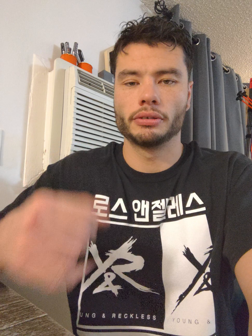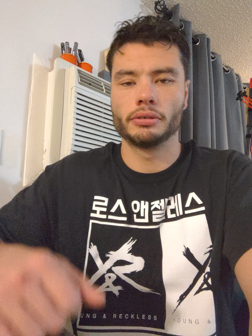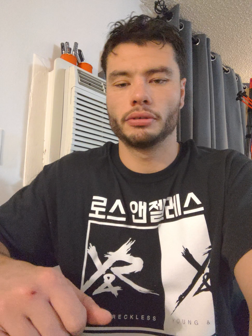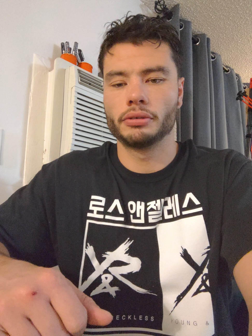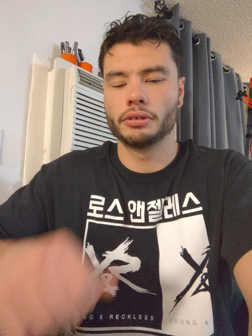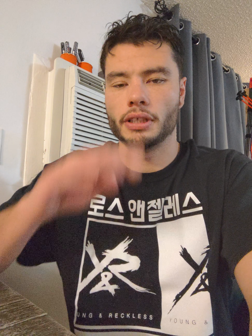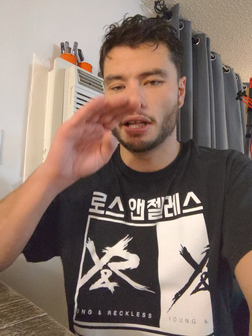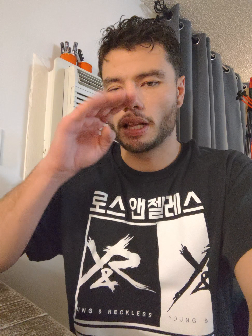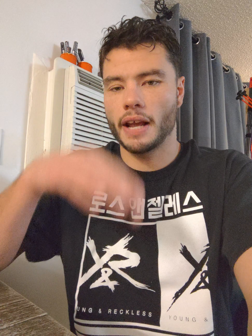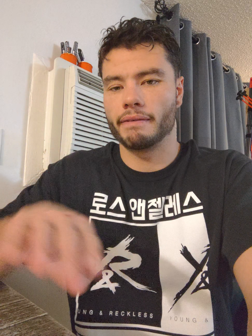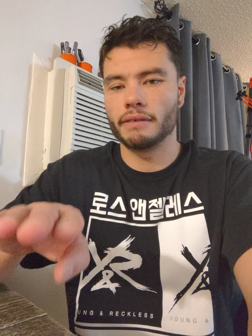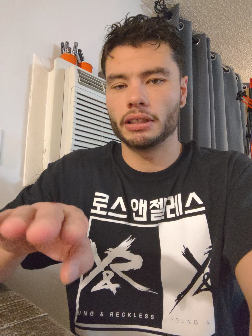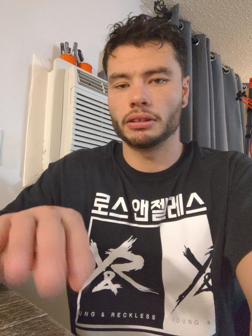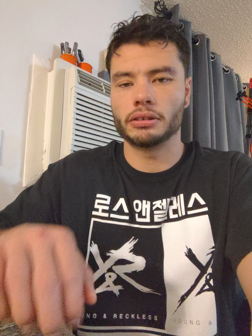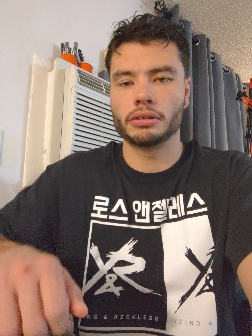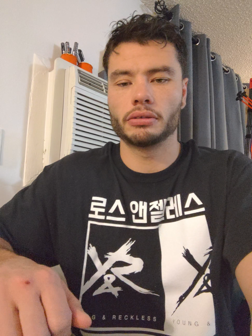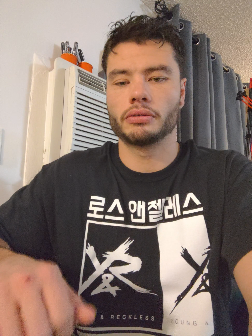elephant